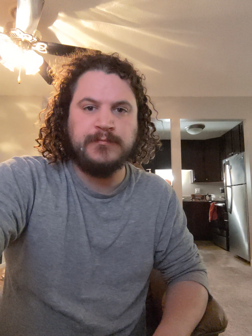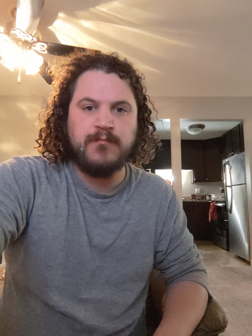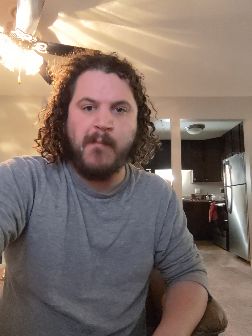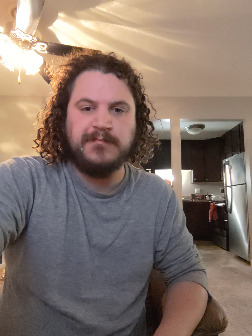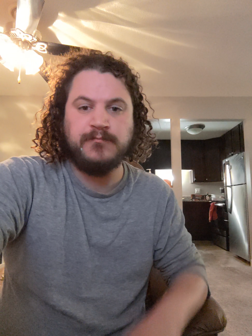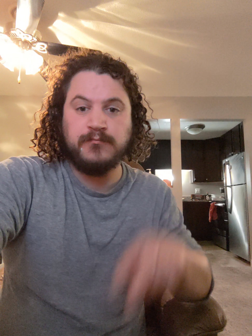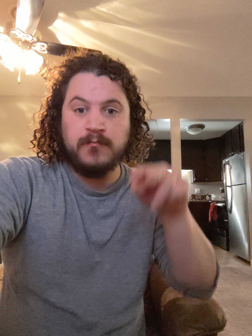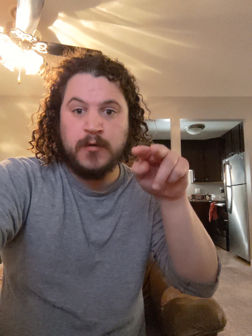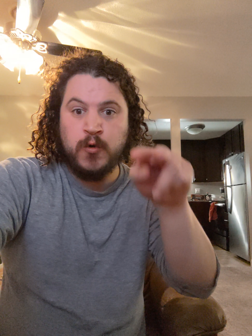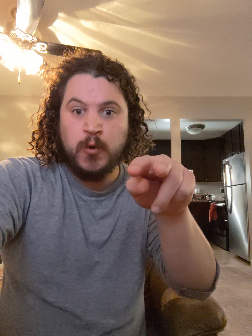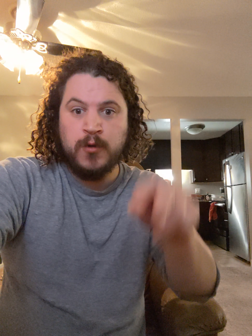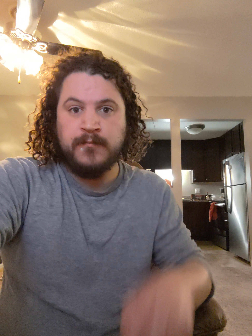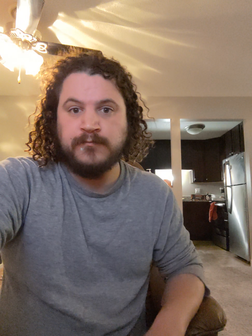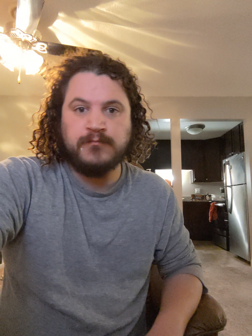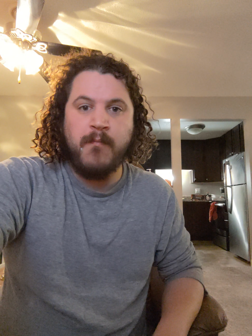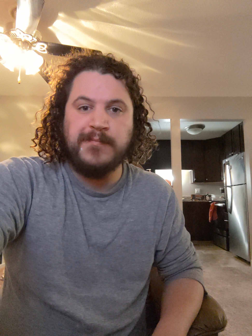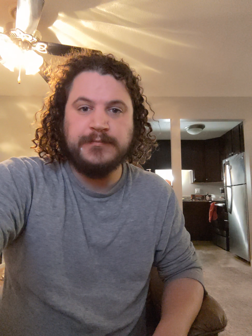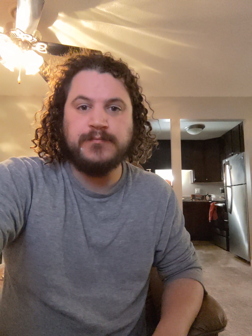look